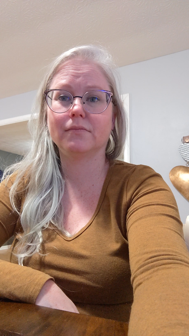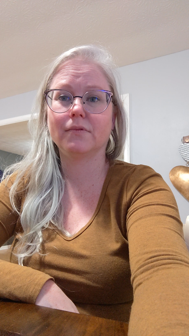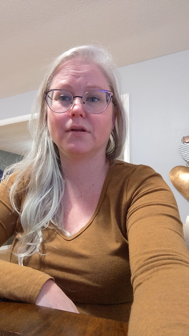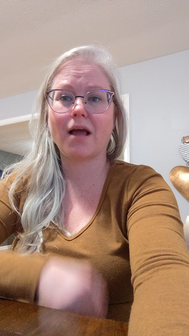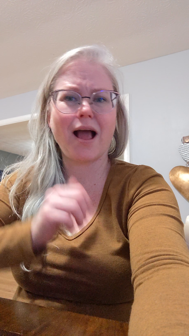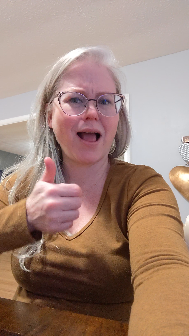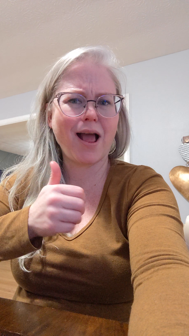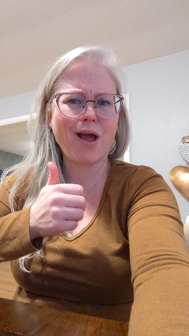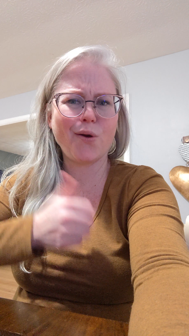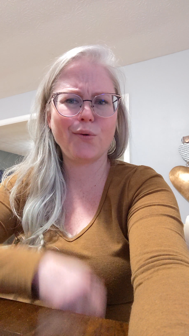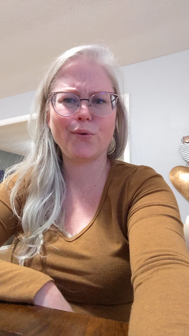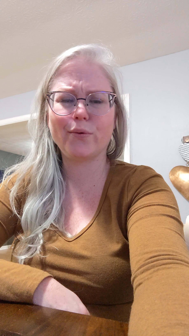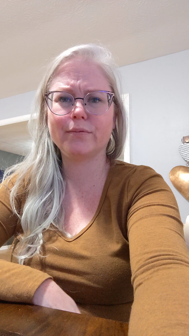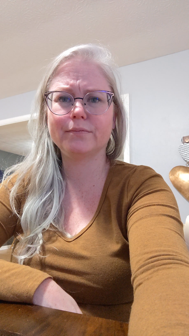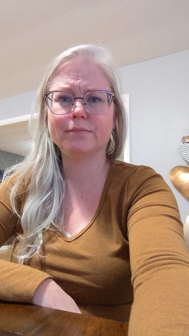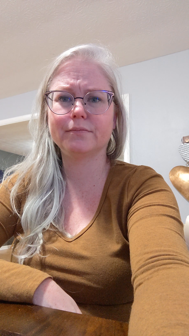how